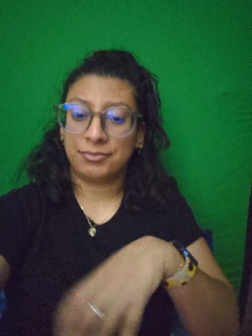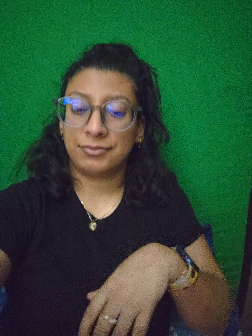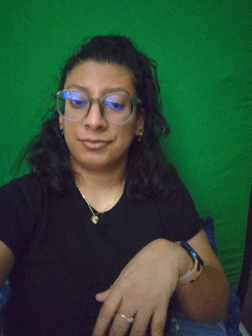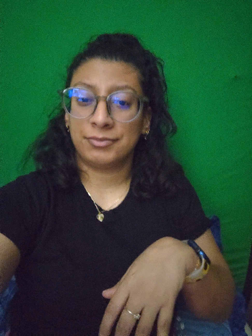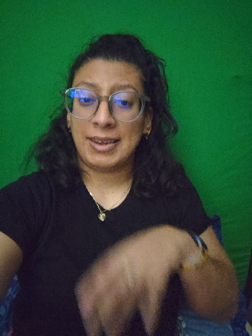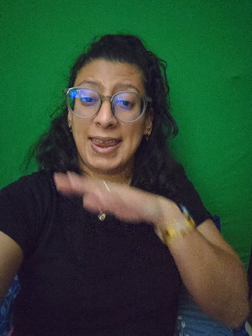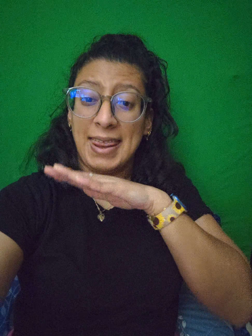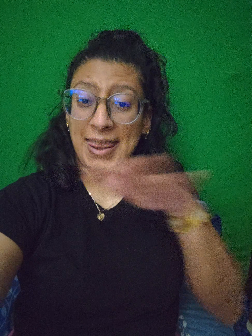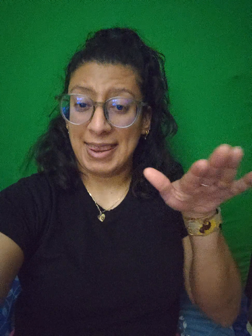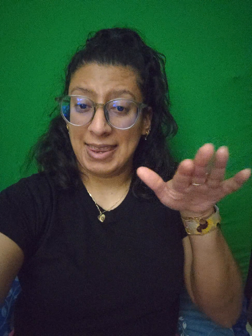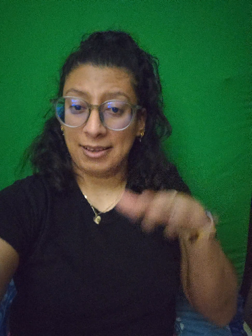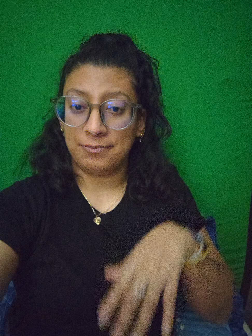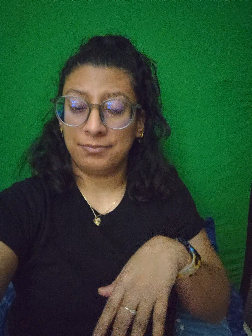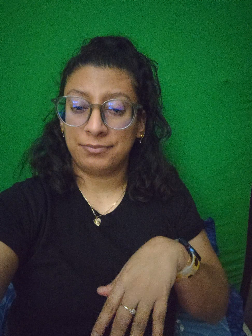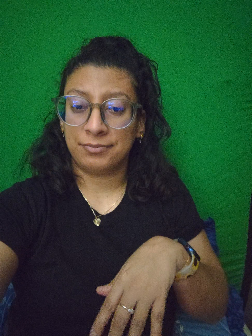clean